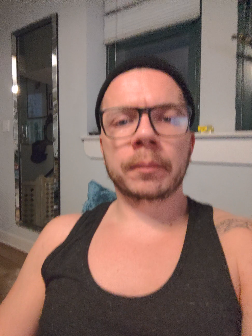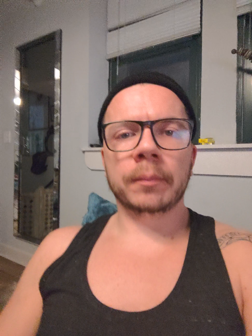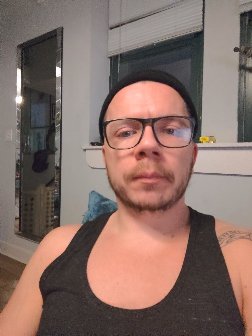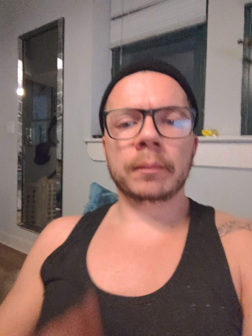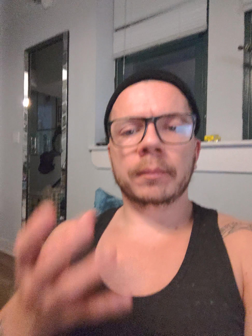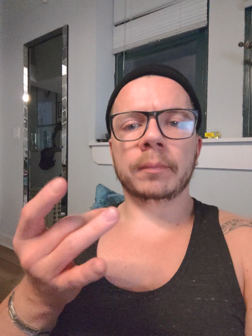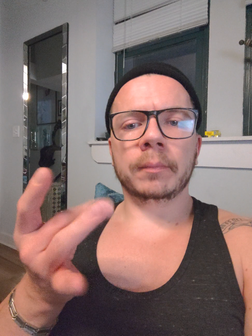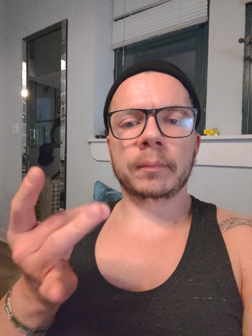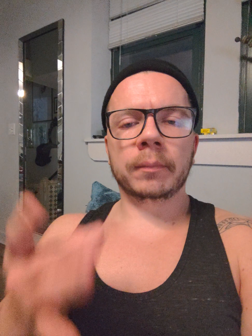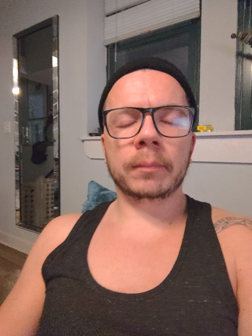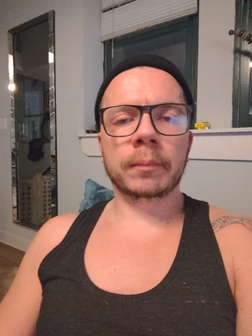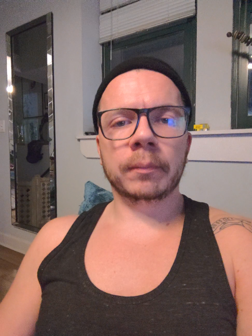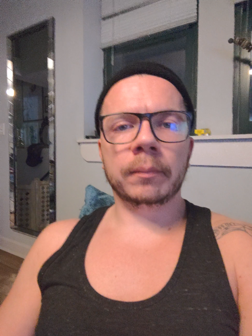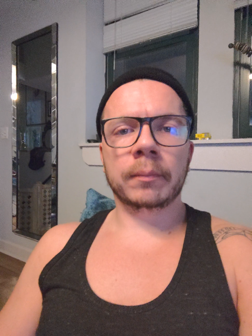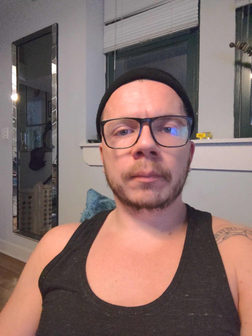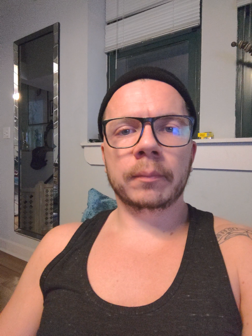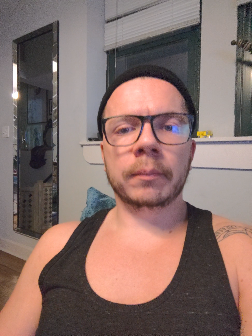sticky